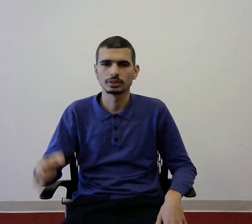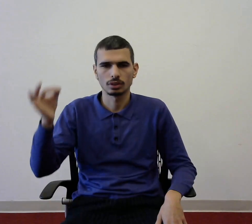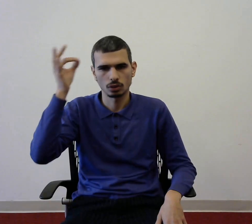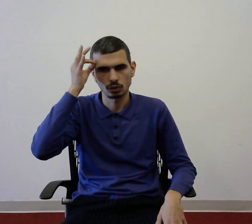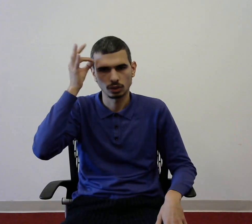xatırladım